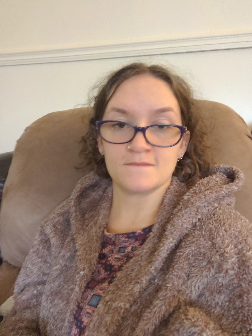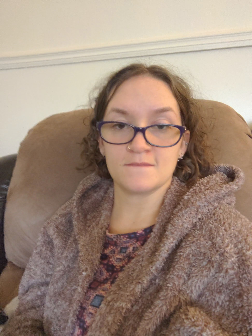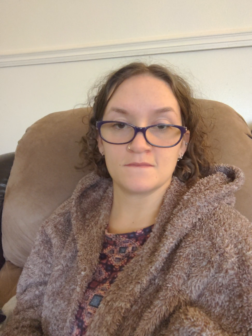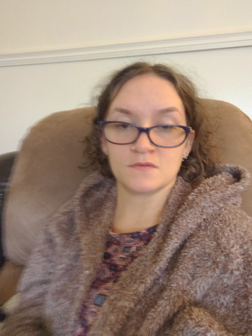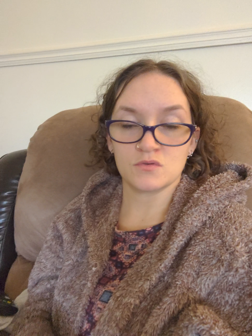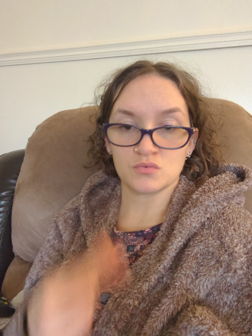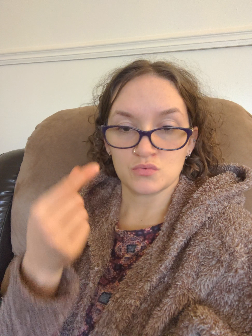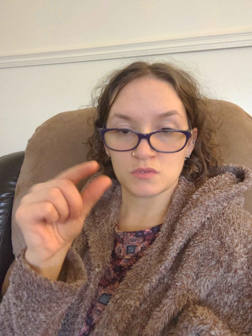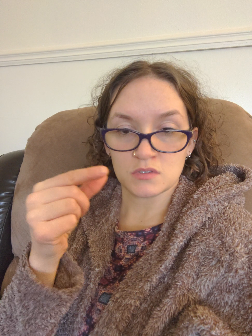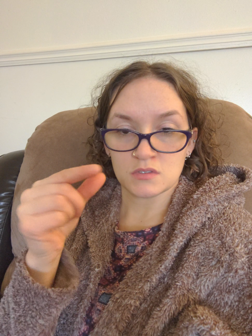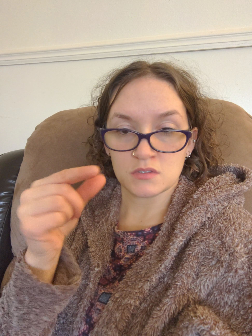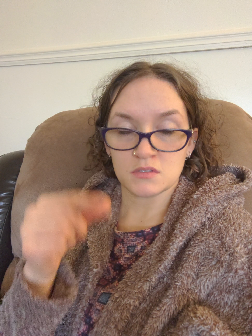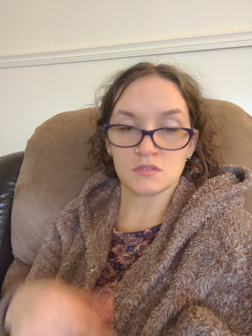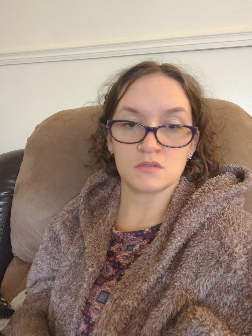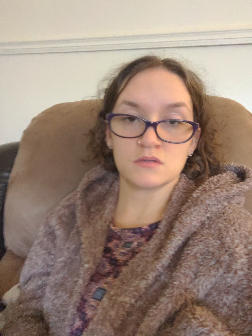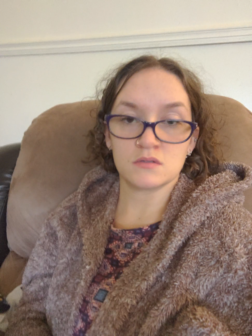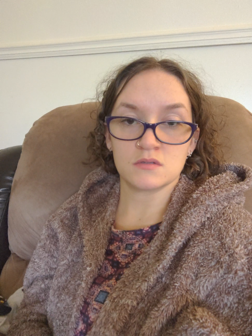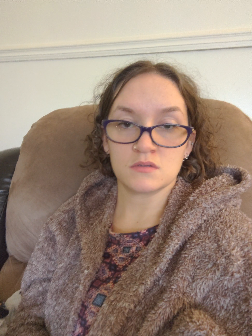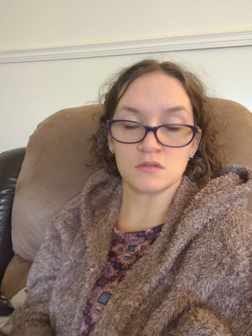green